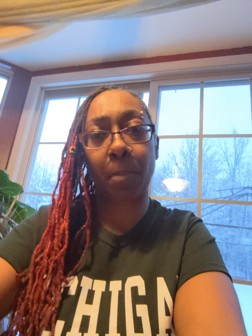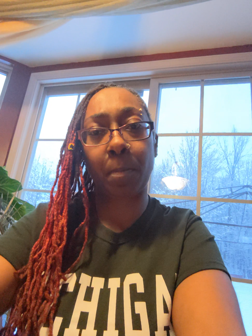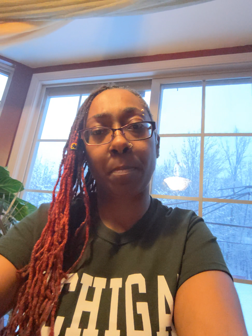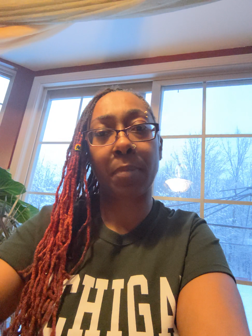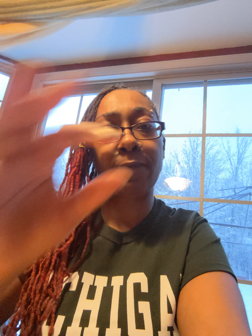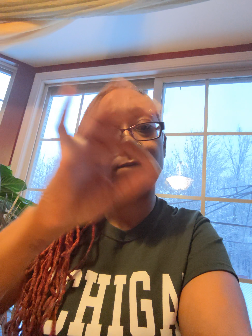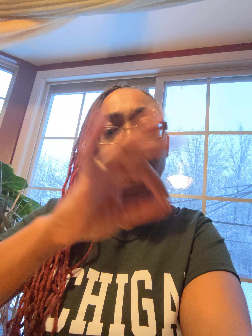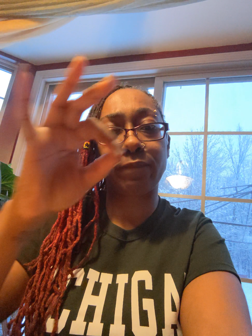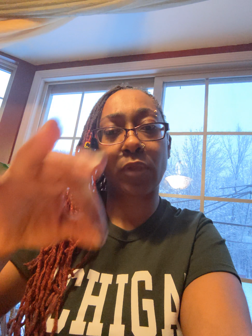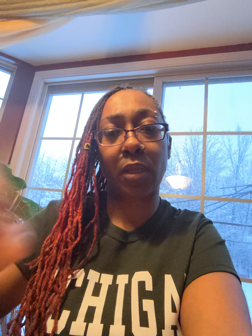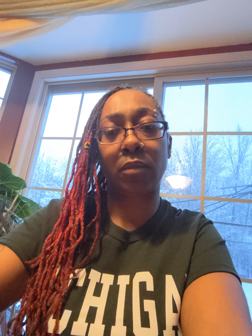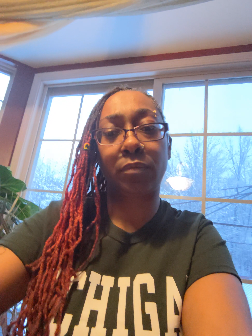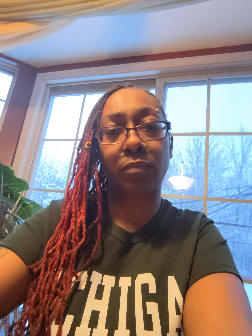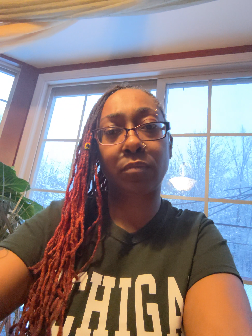french fries